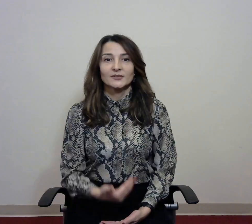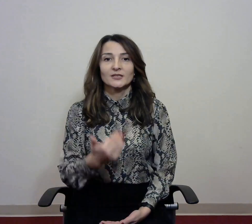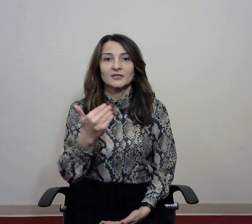siz